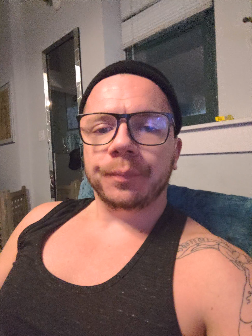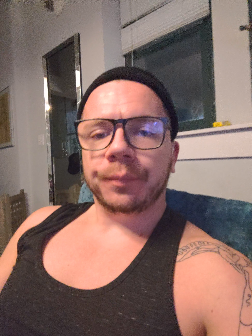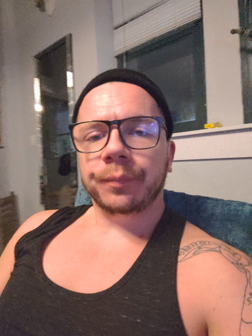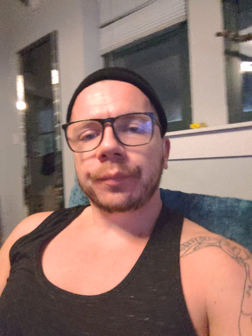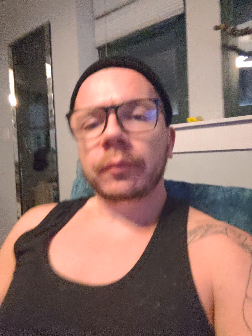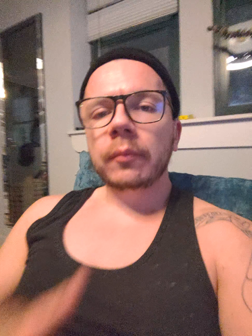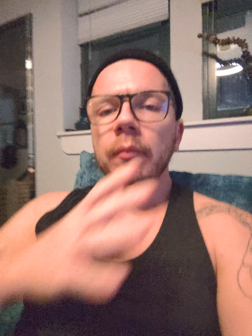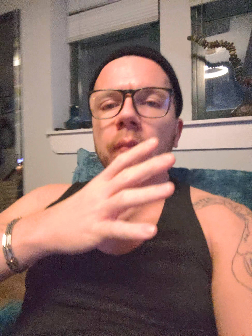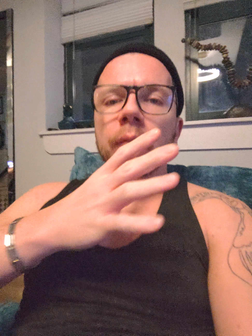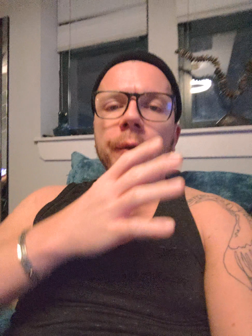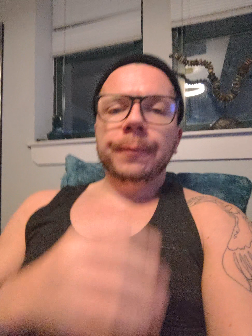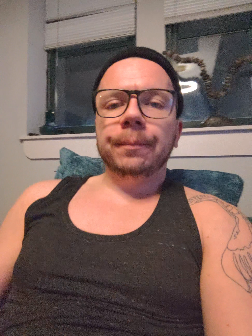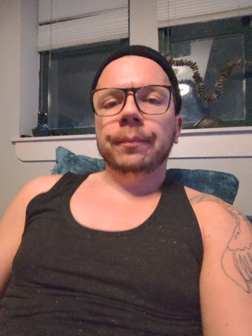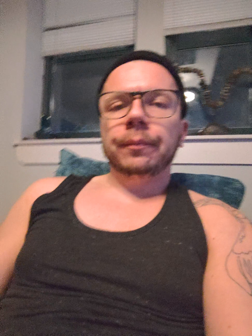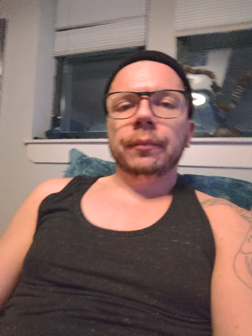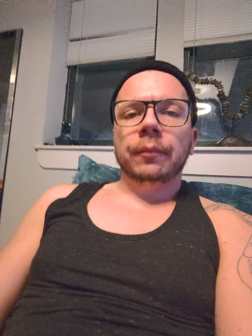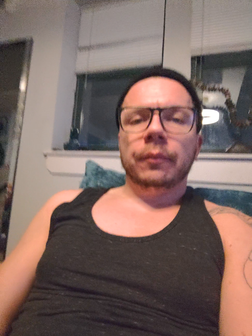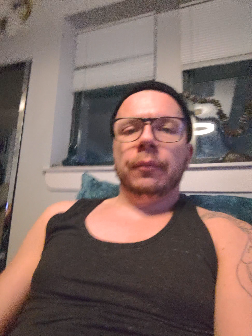mom